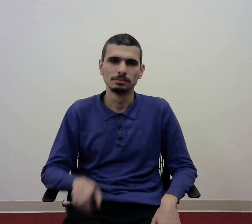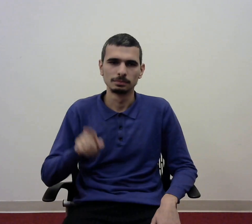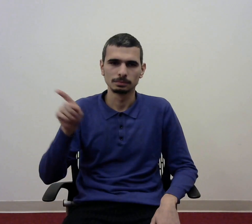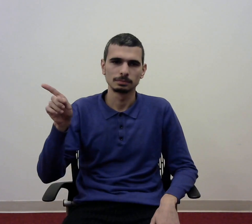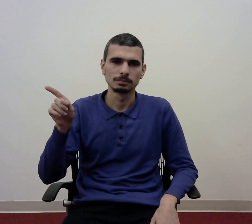O